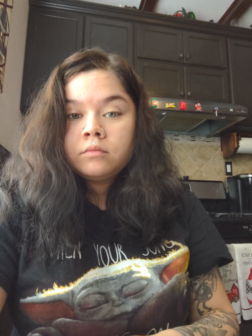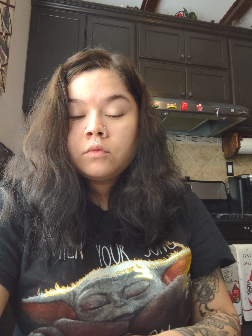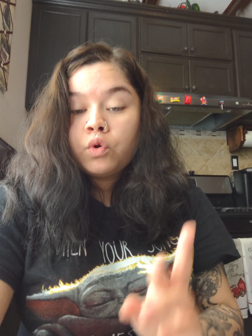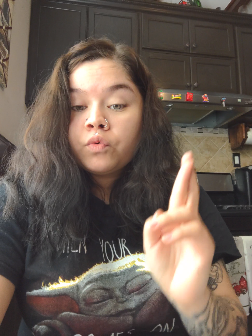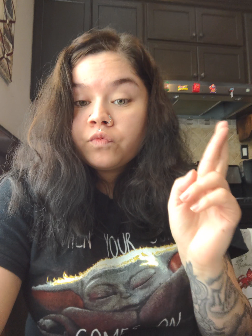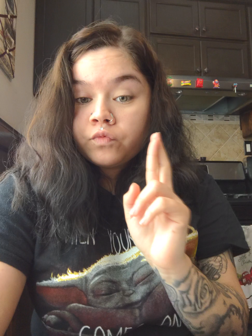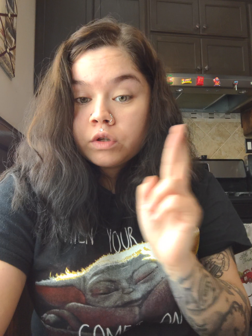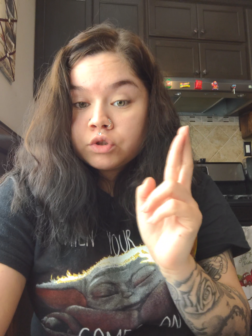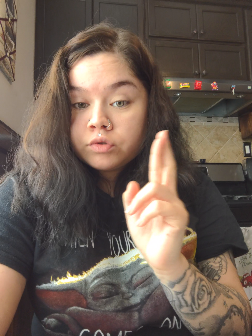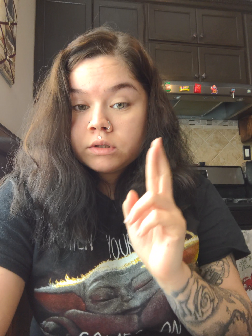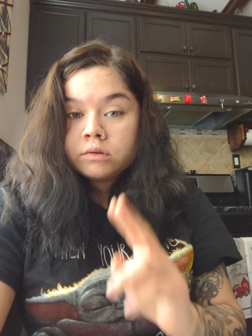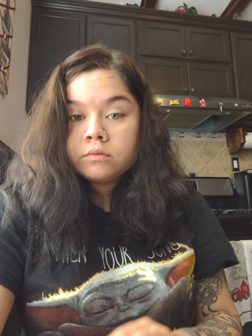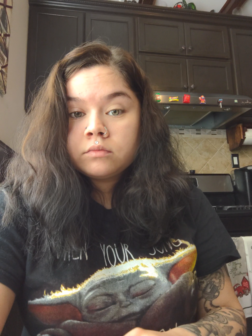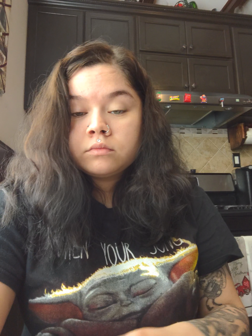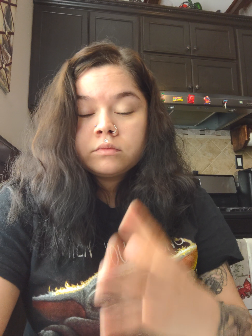refrigerator